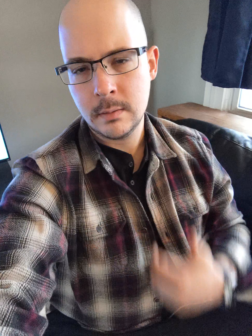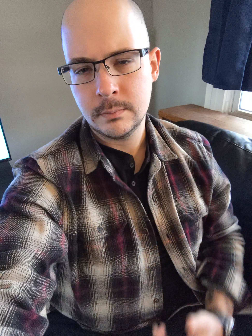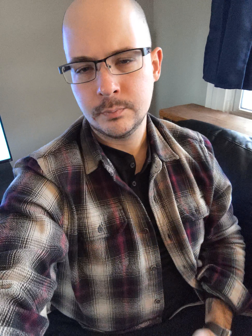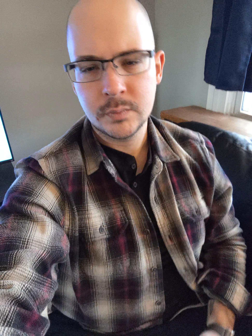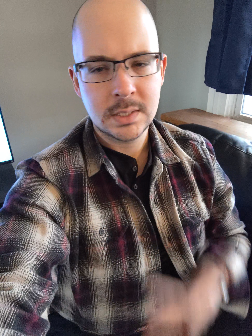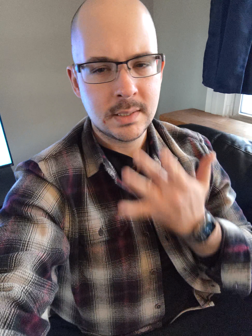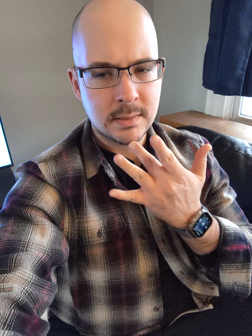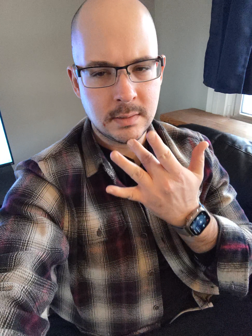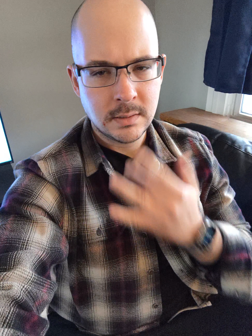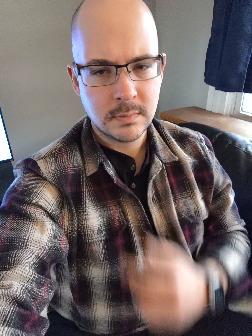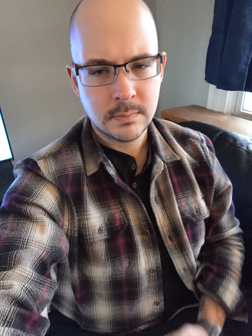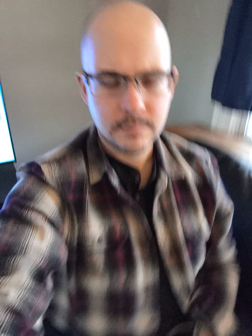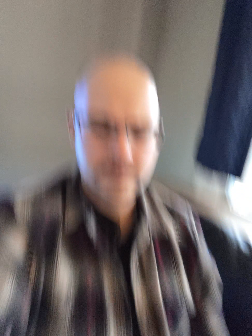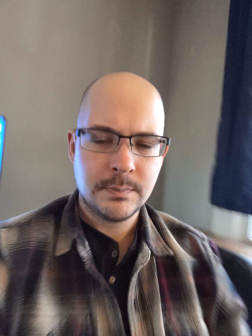taste